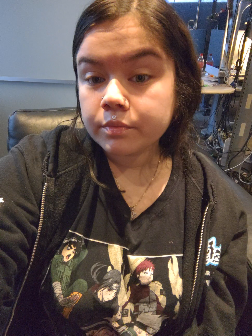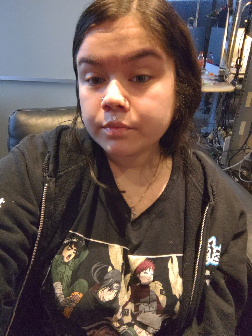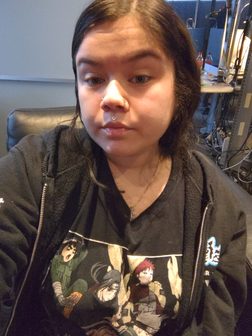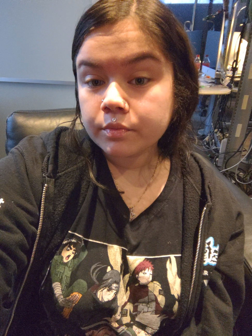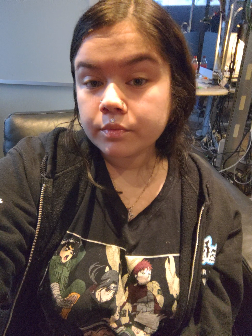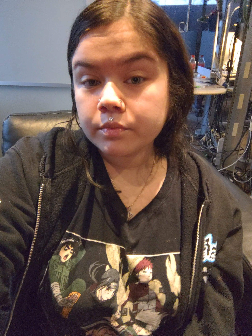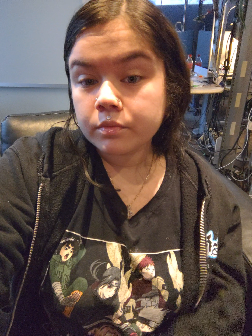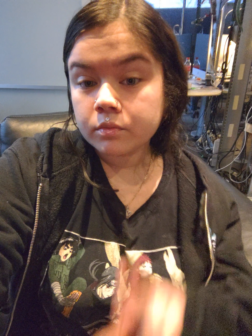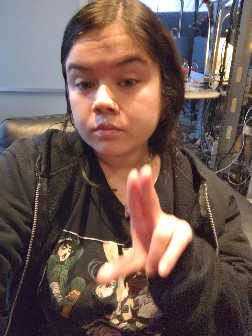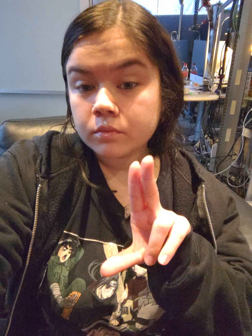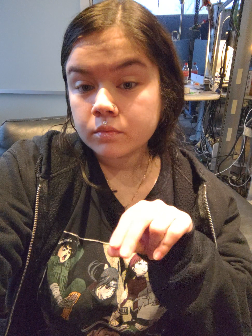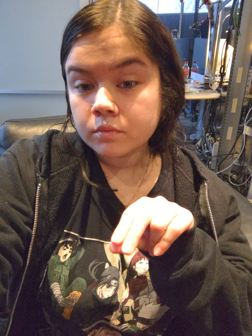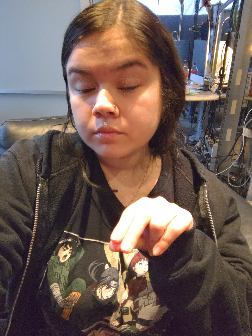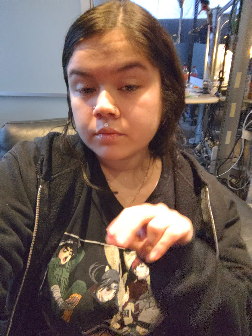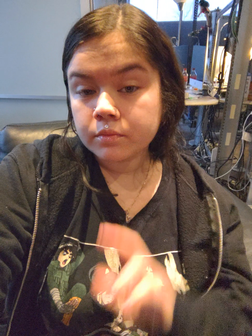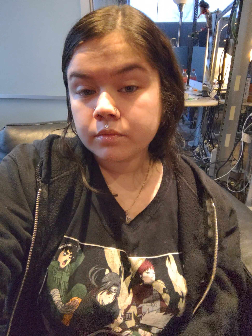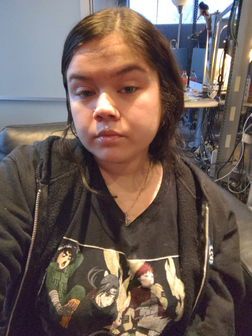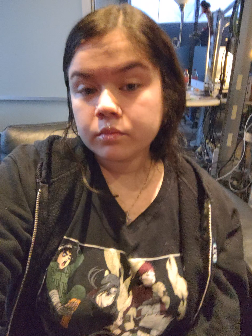no